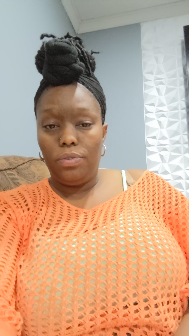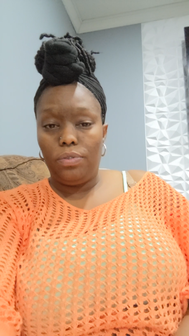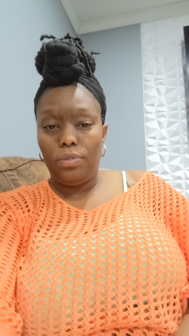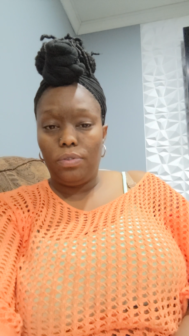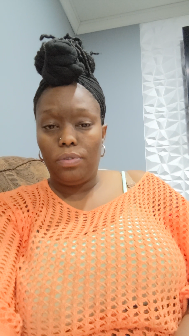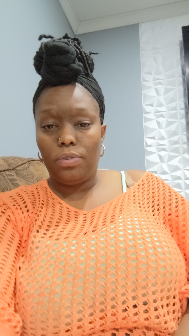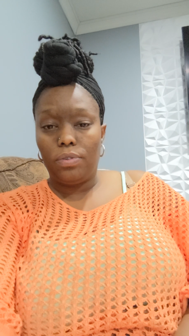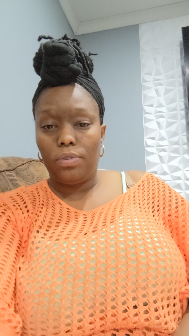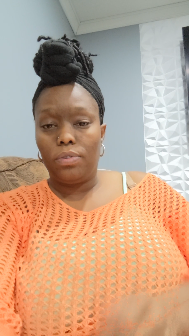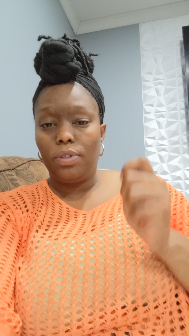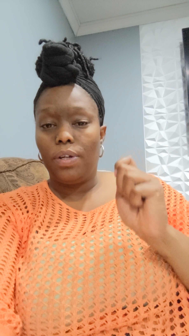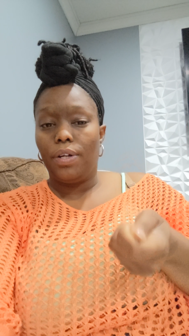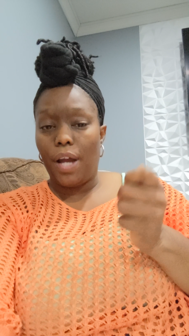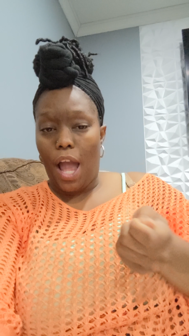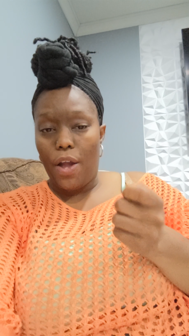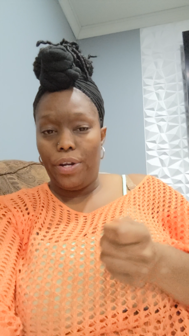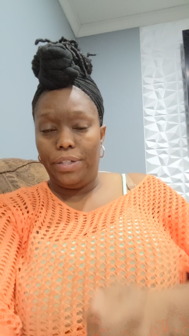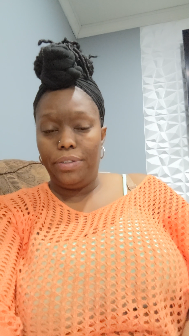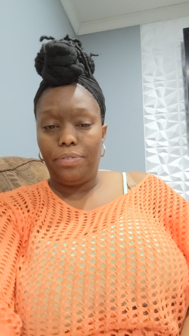cart